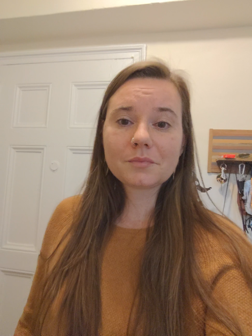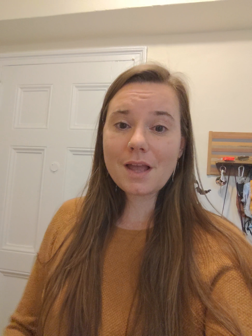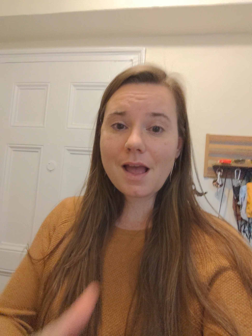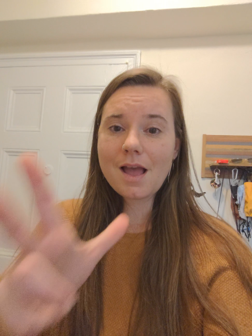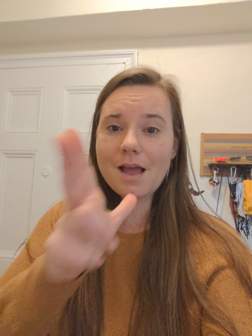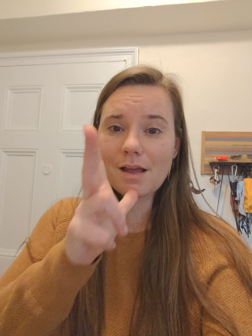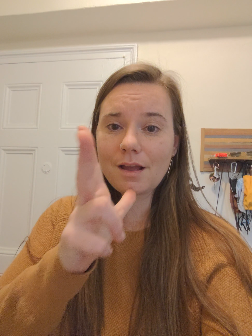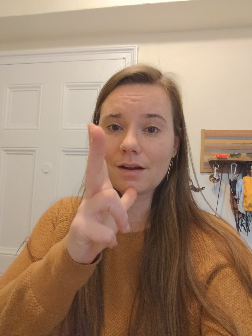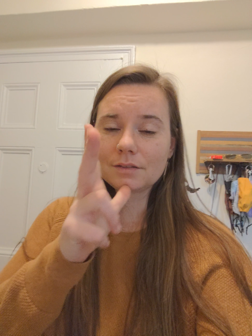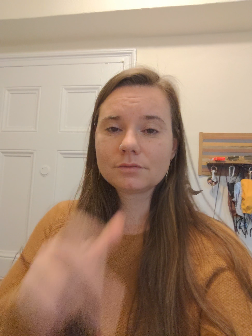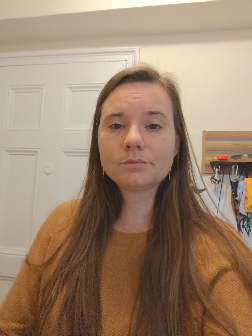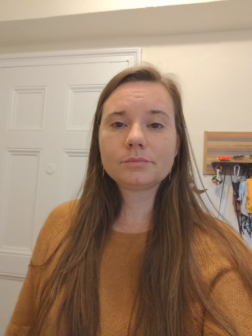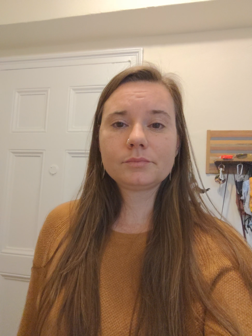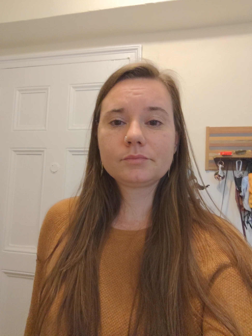hen